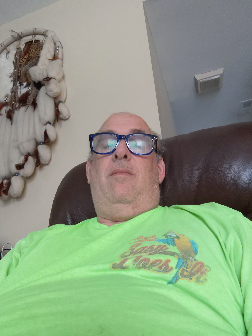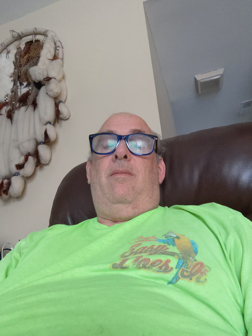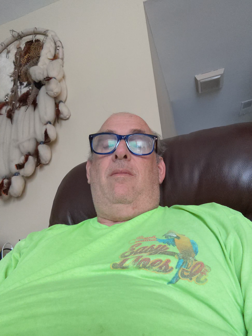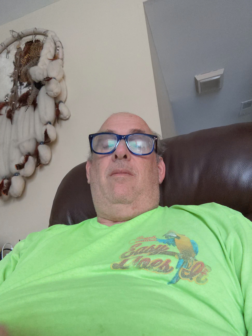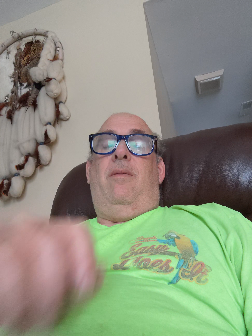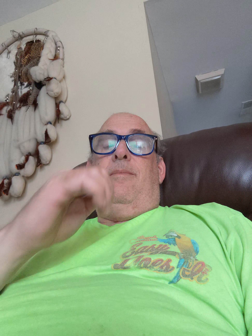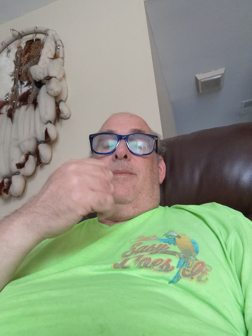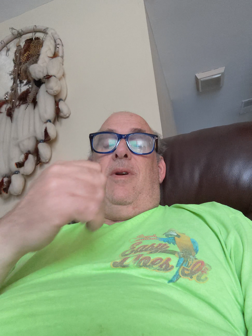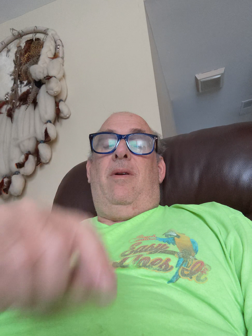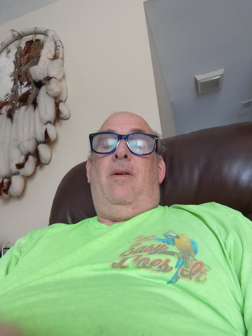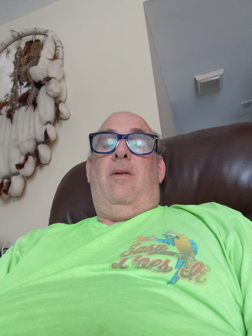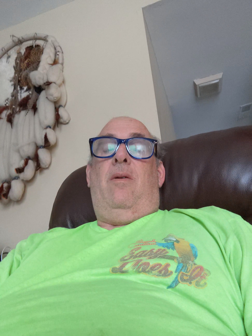make